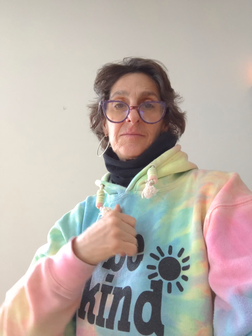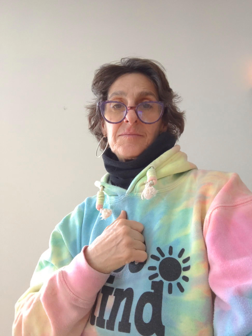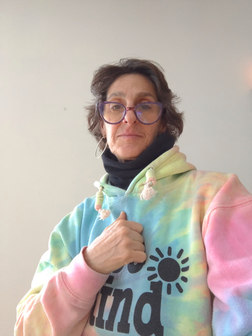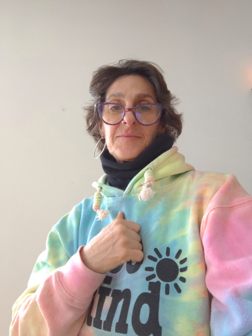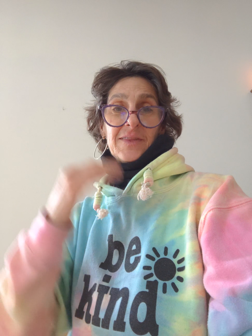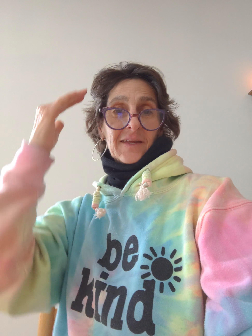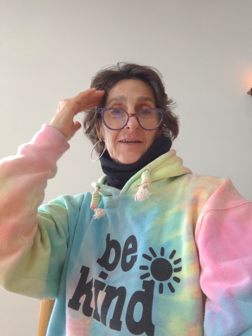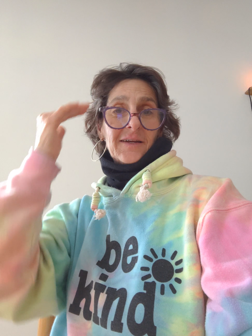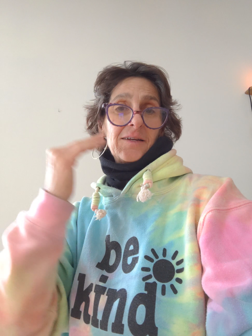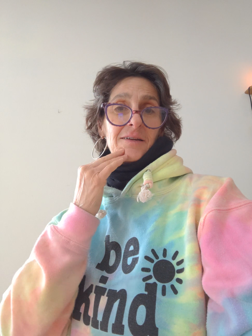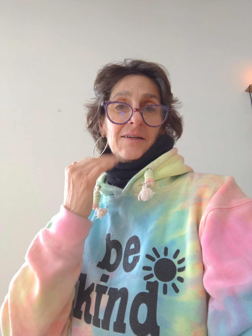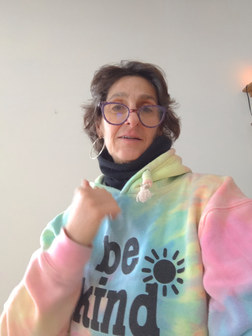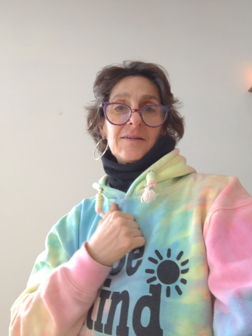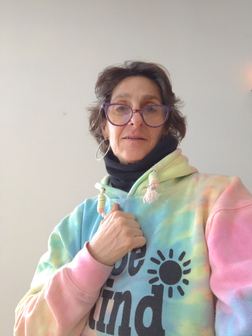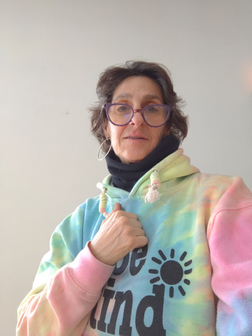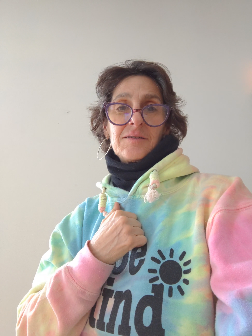head